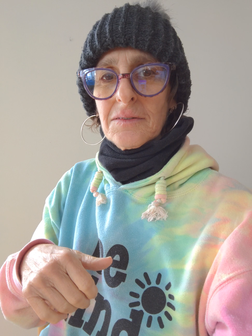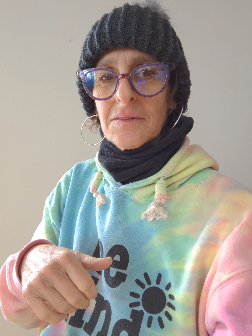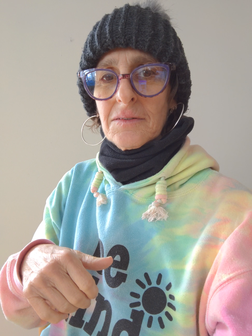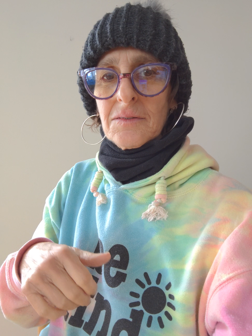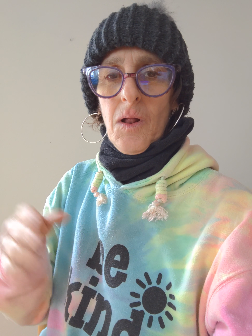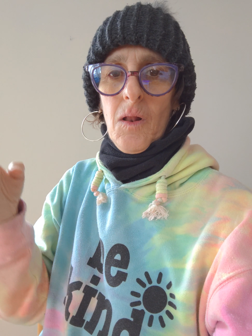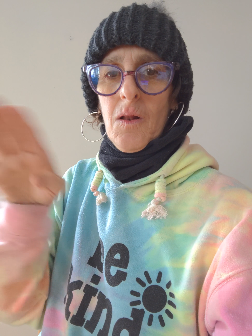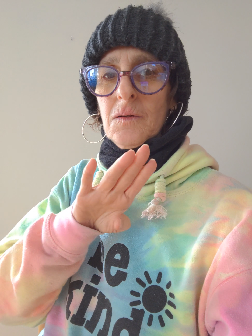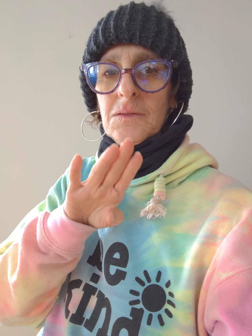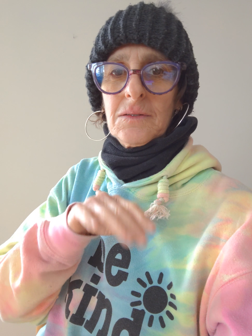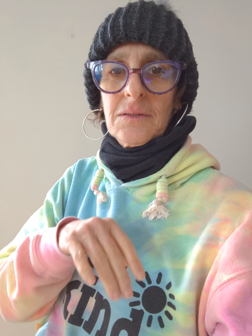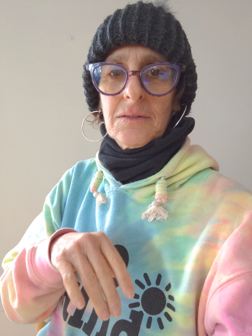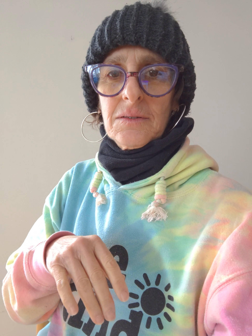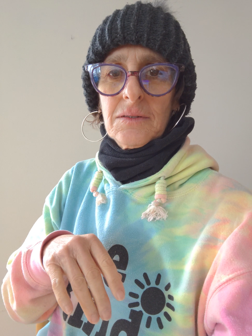close